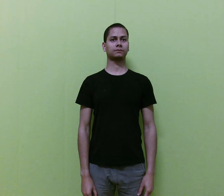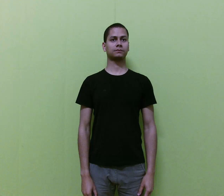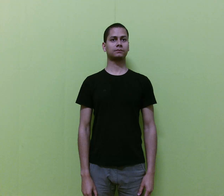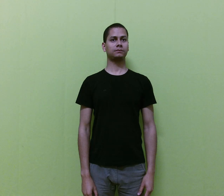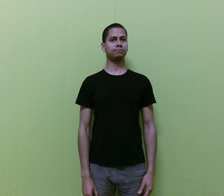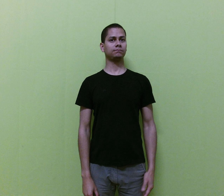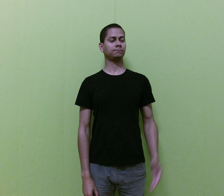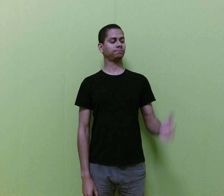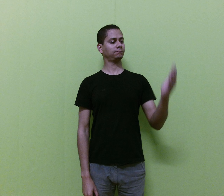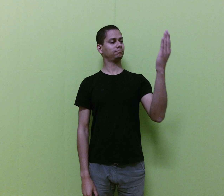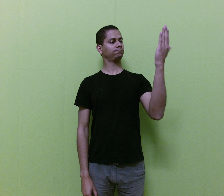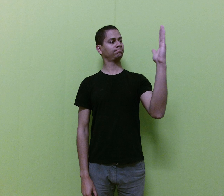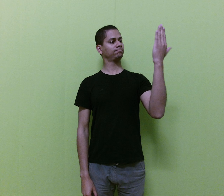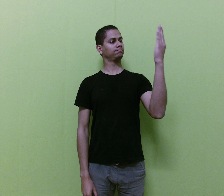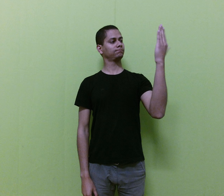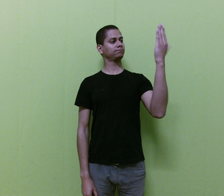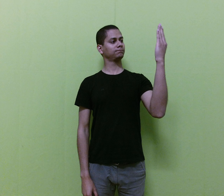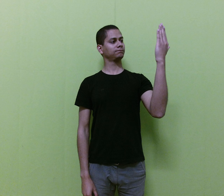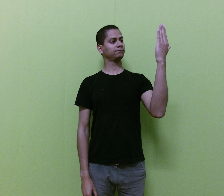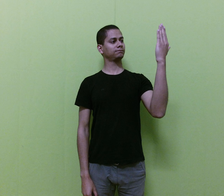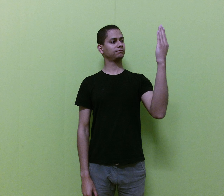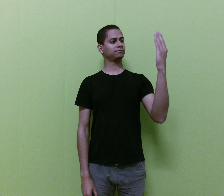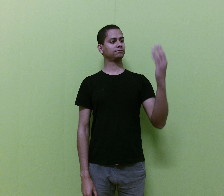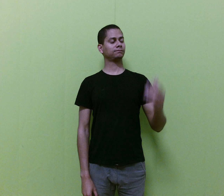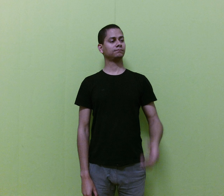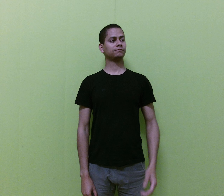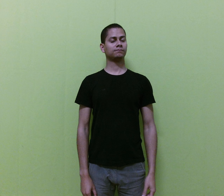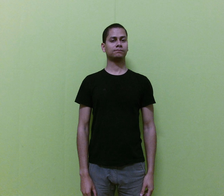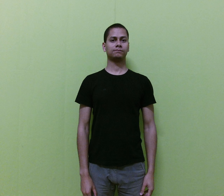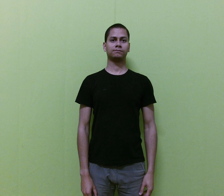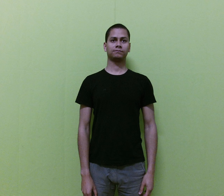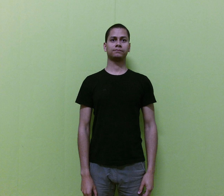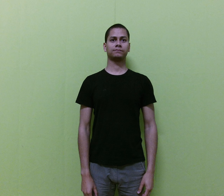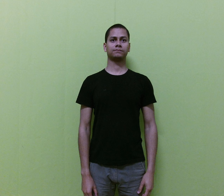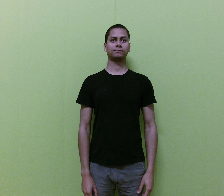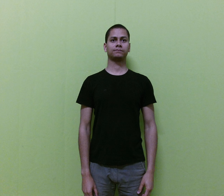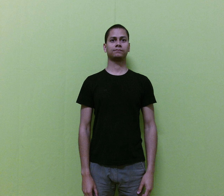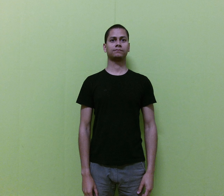espelho